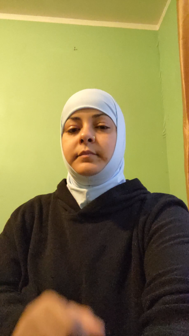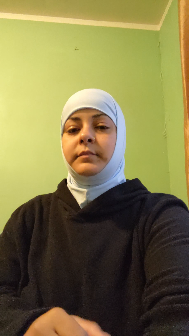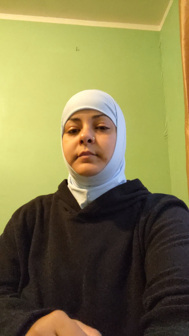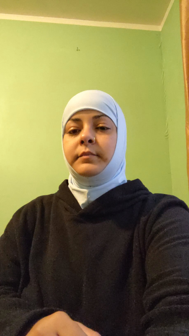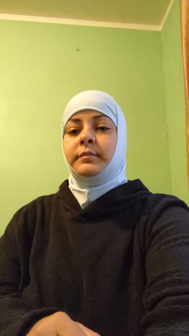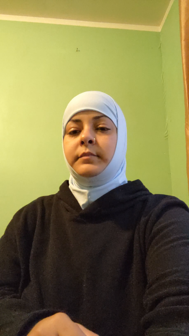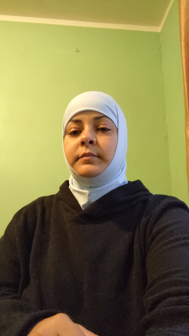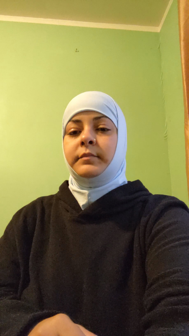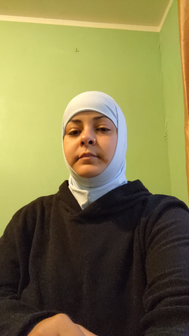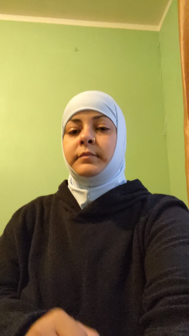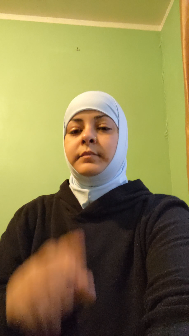be